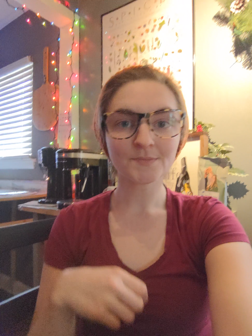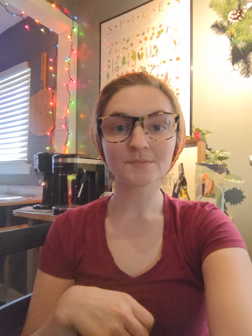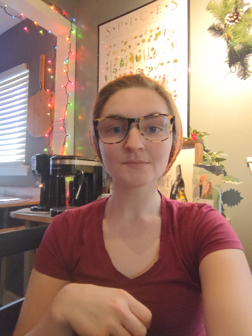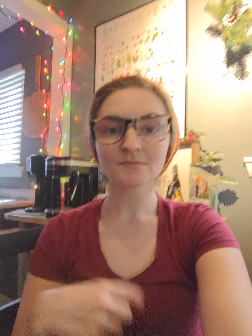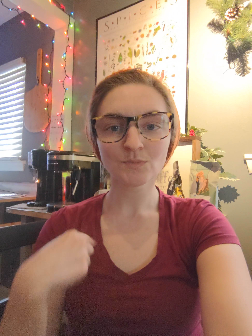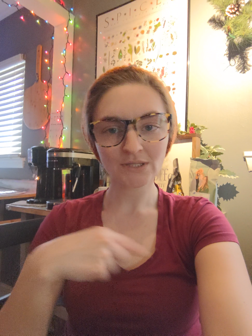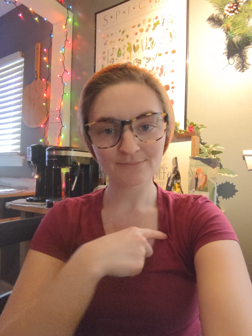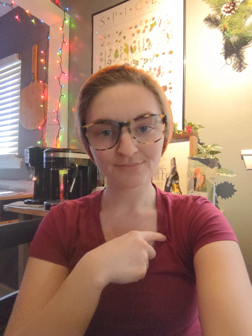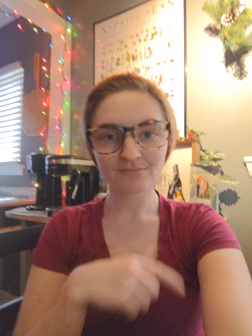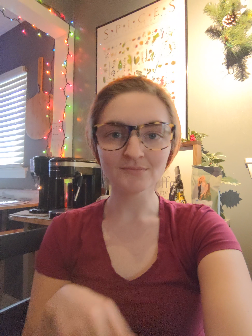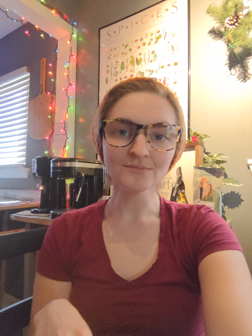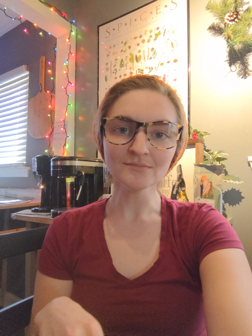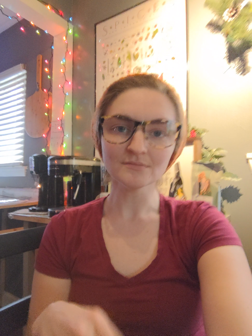we